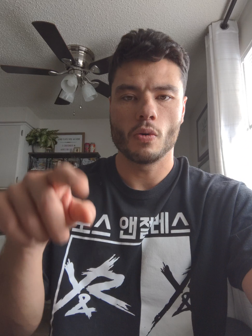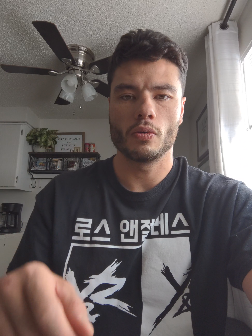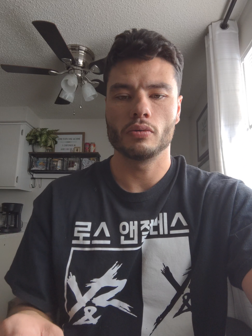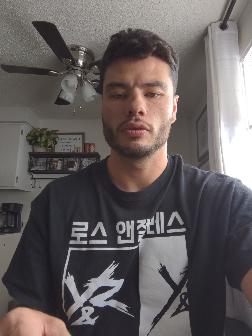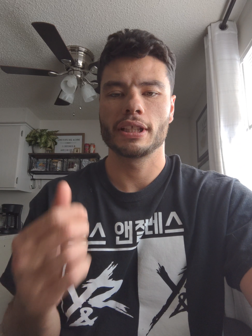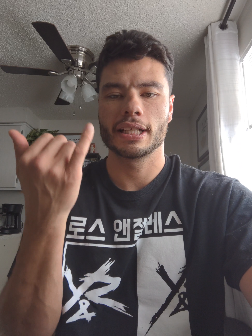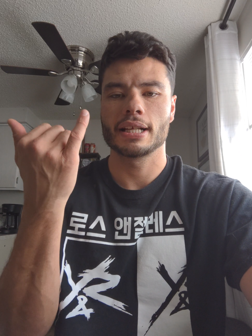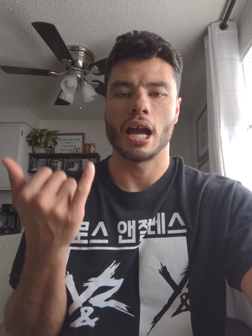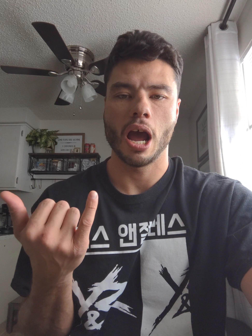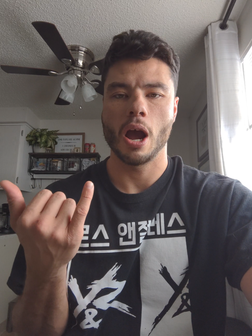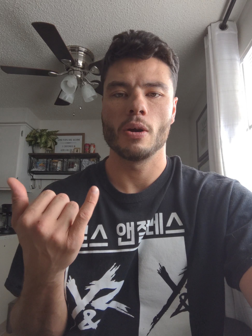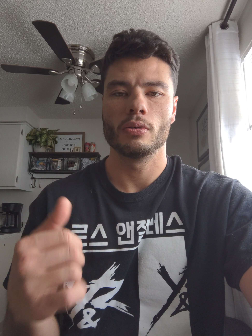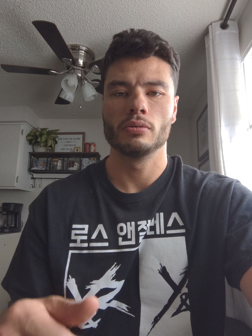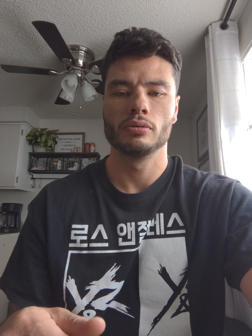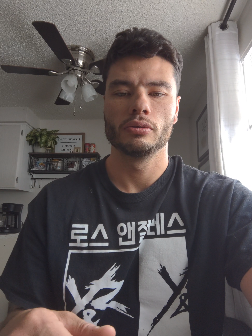now